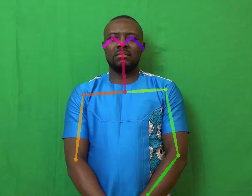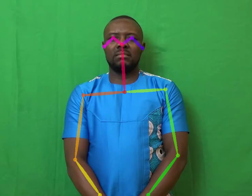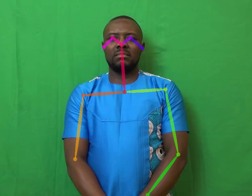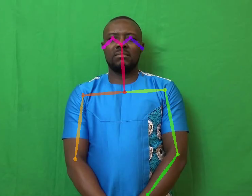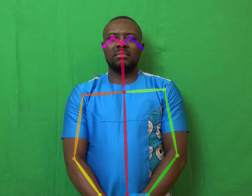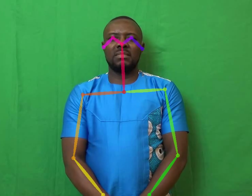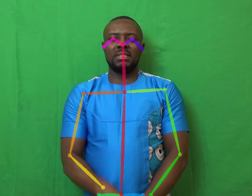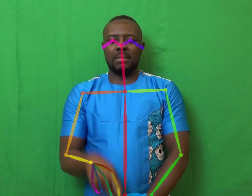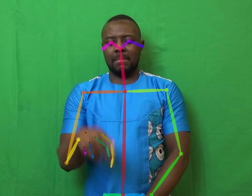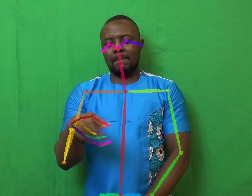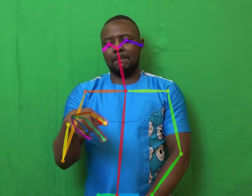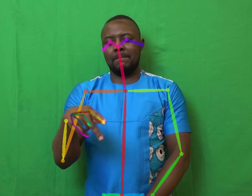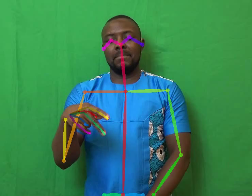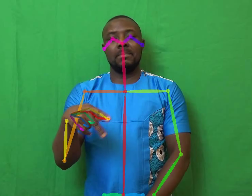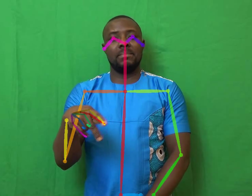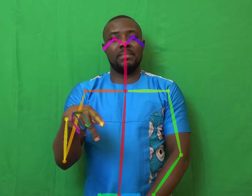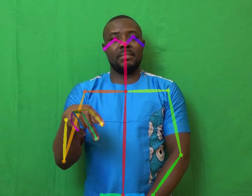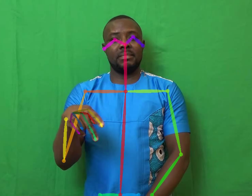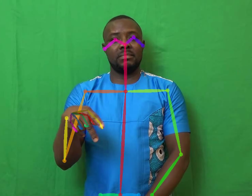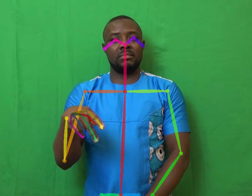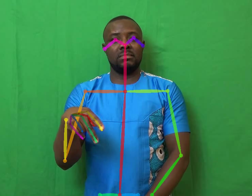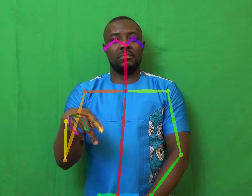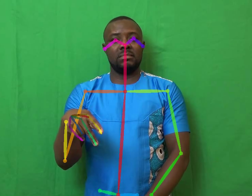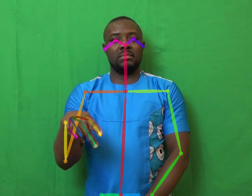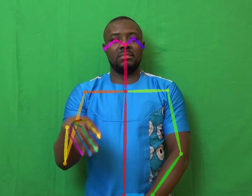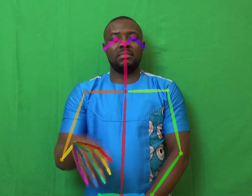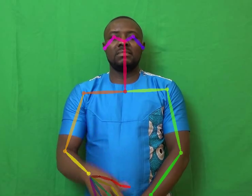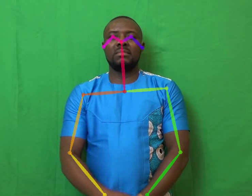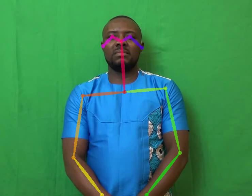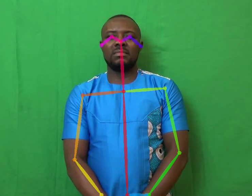pesewa